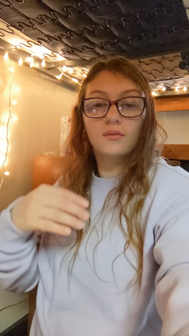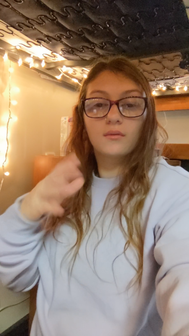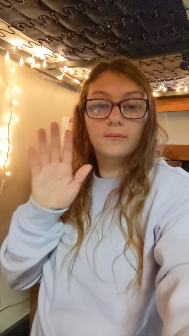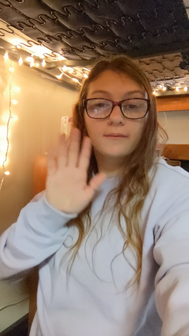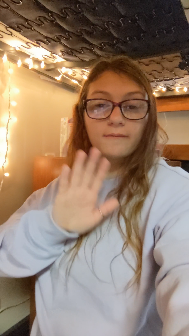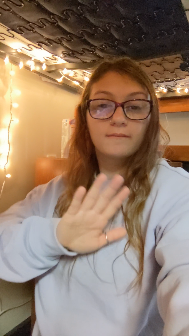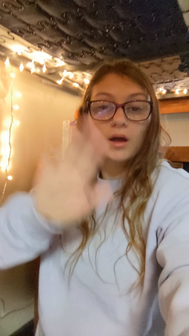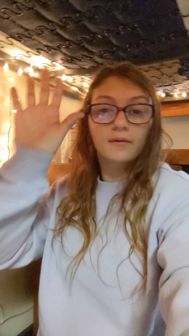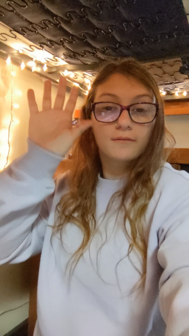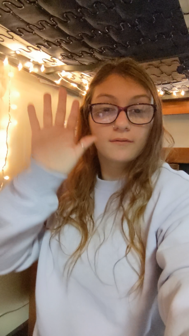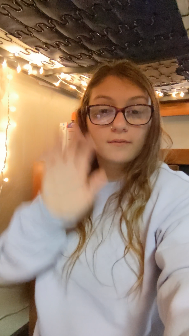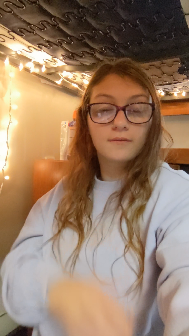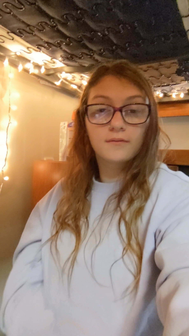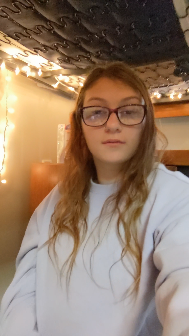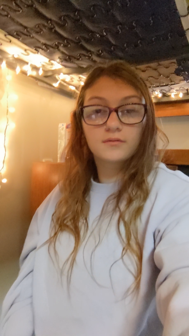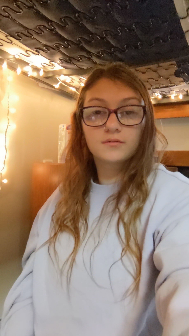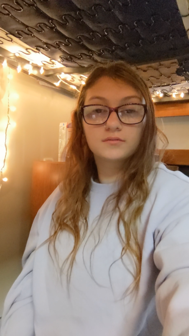give me five